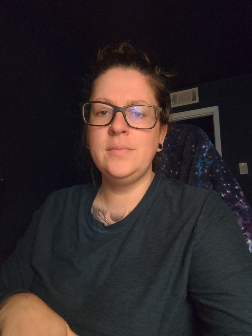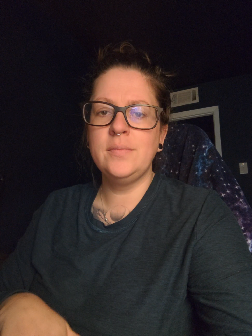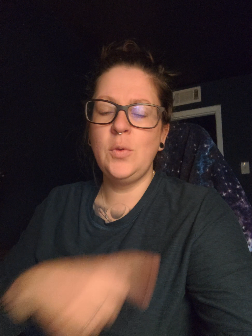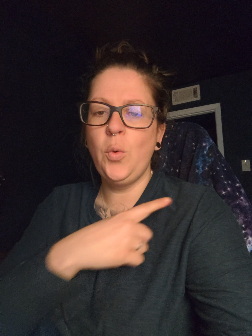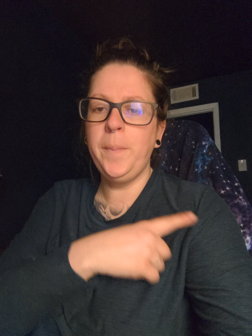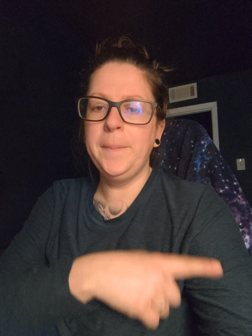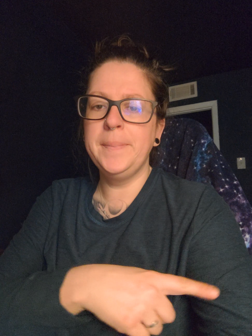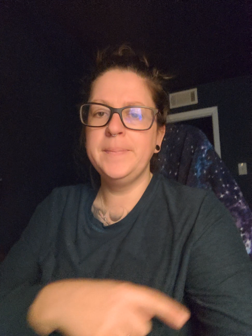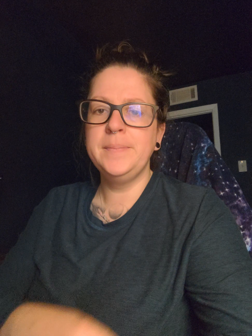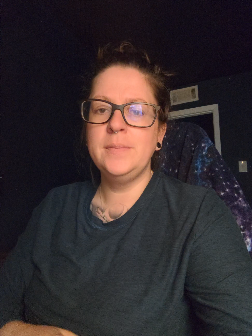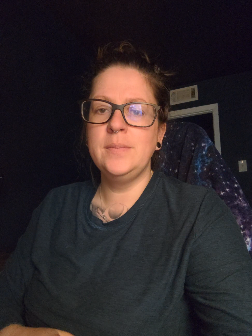arm